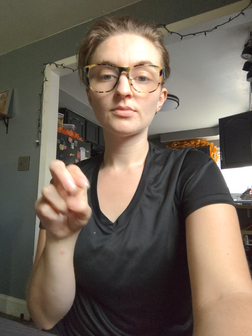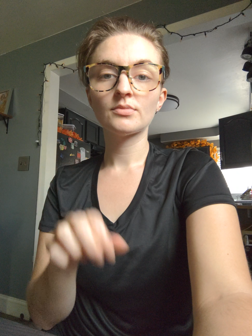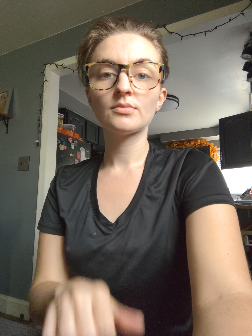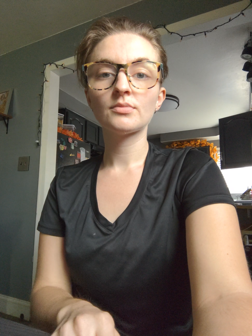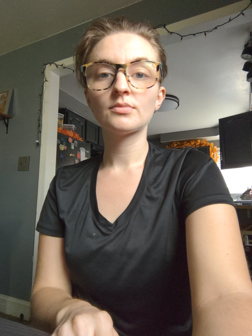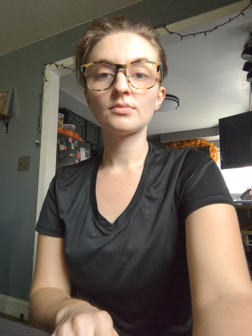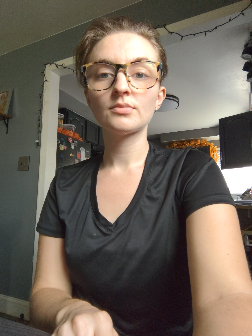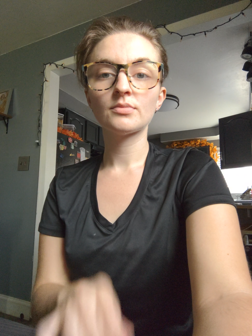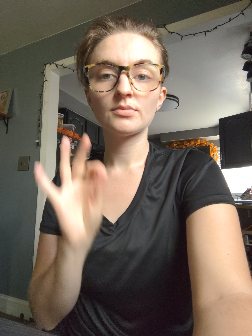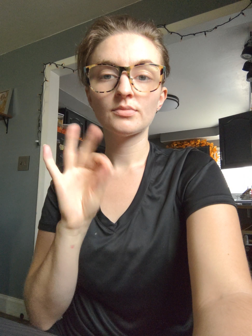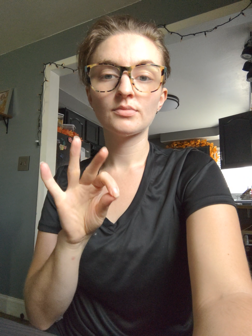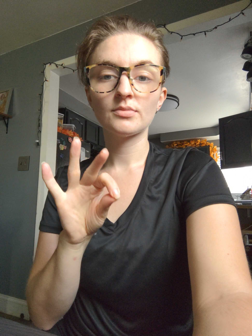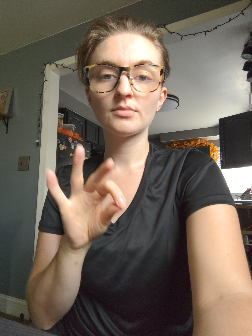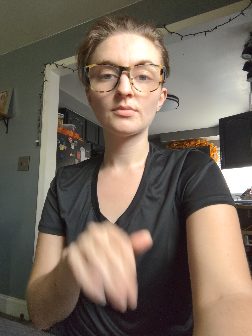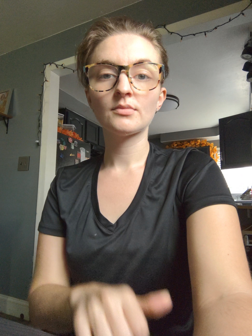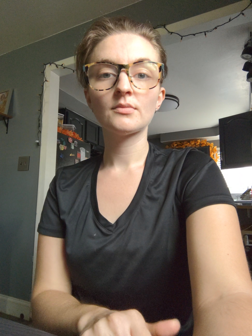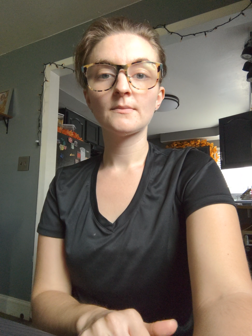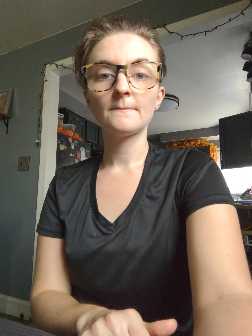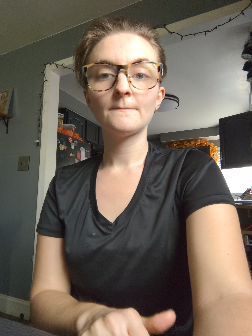fit